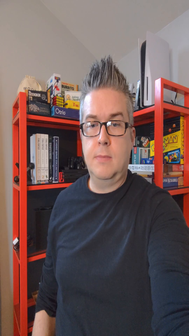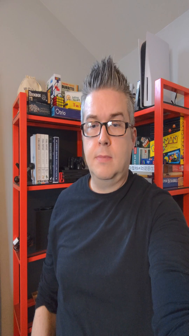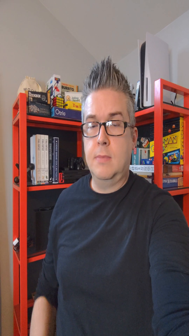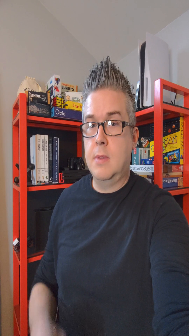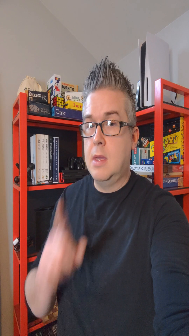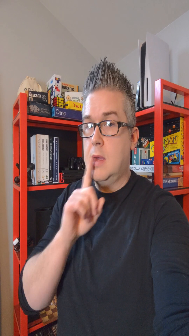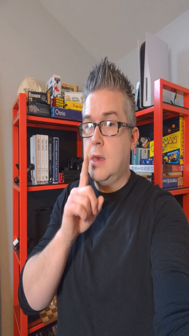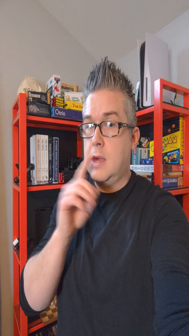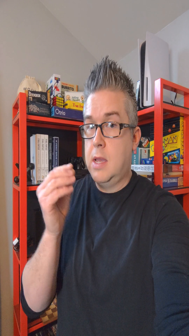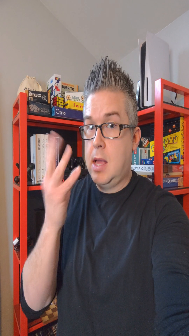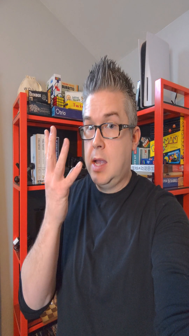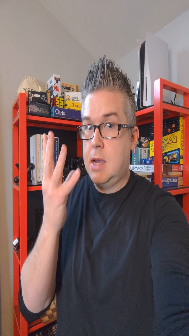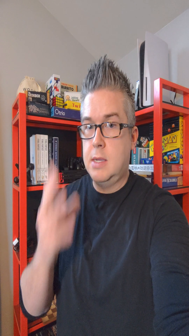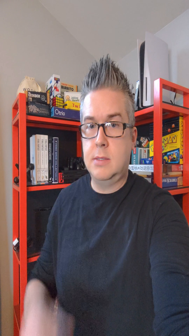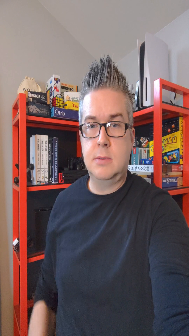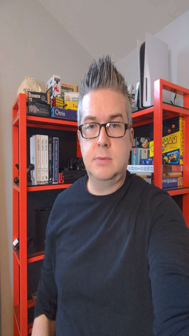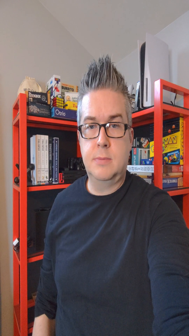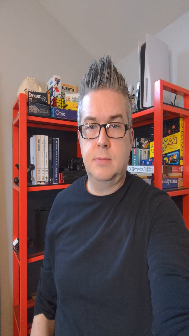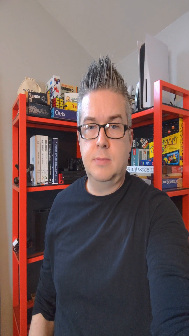lamp